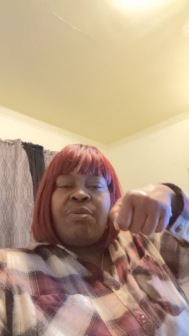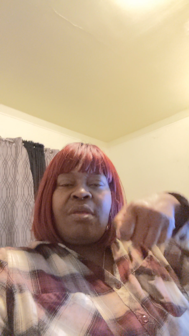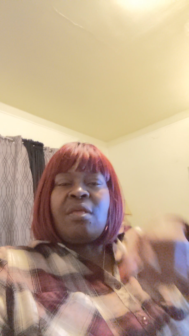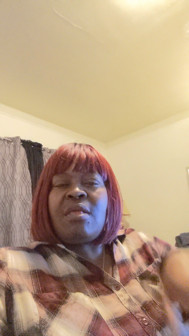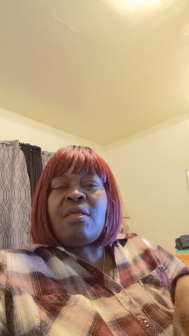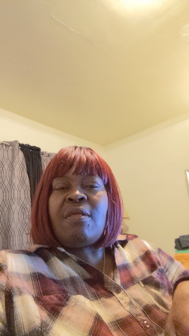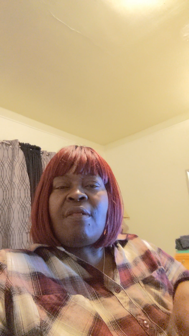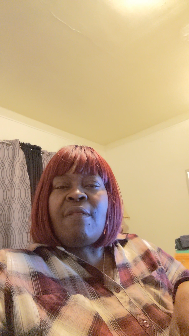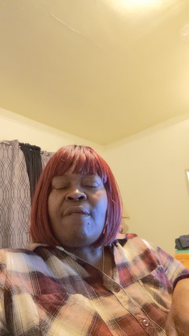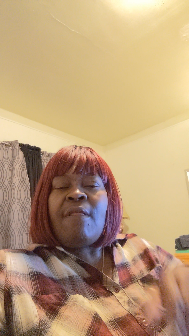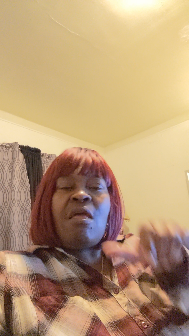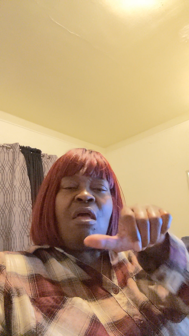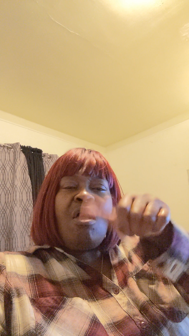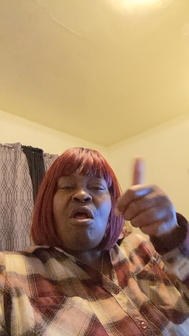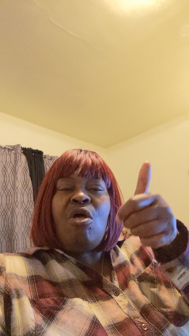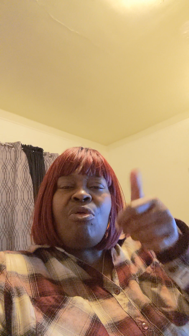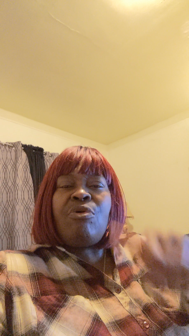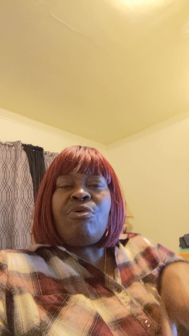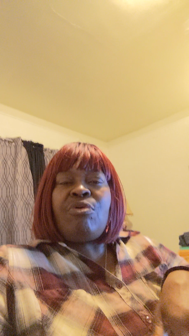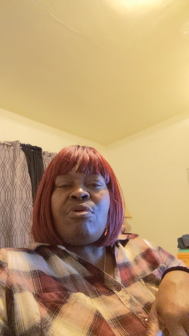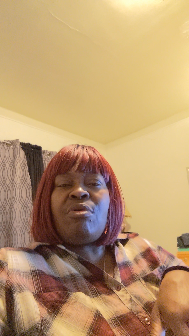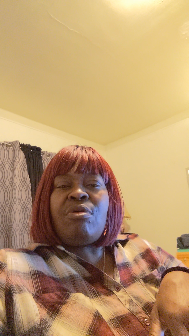other